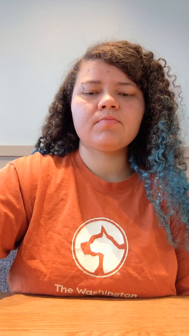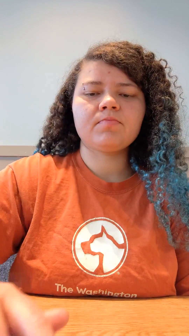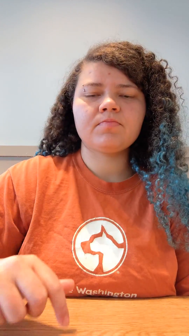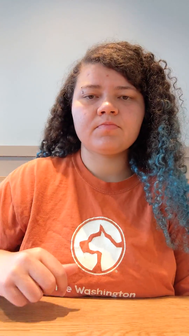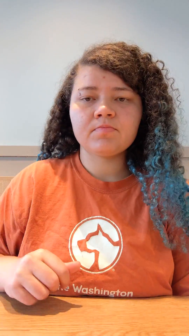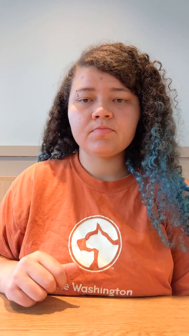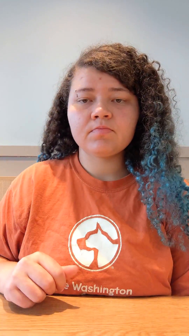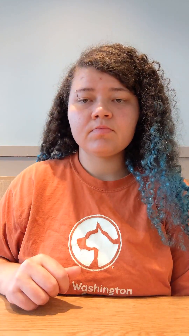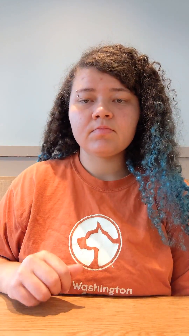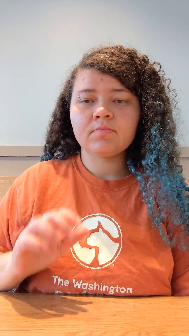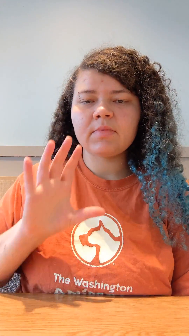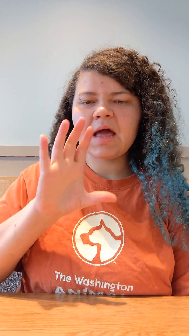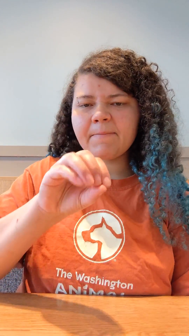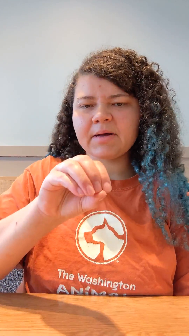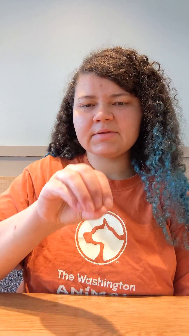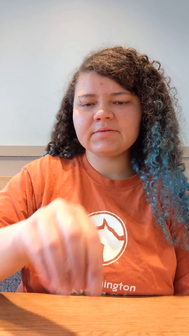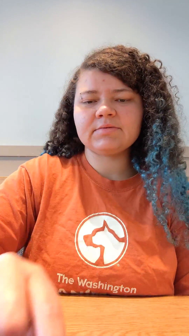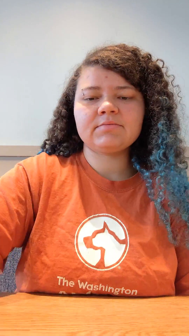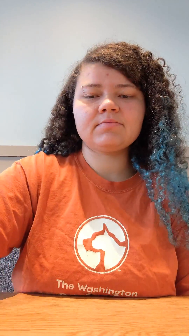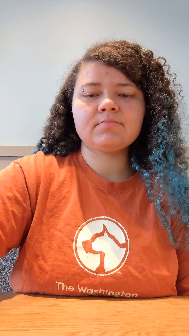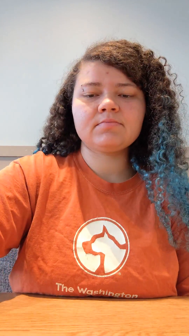bite